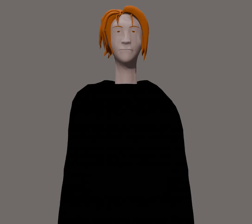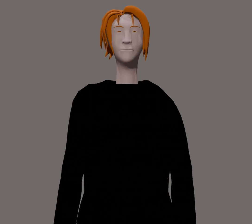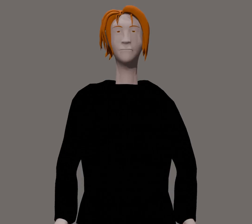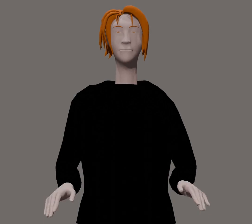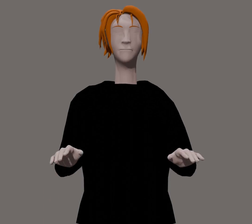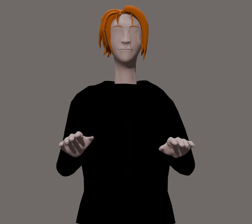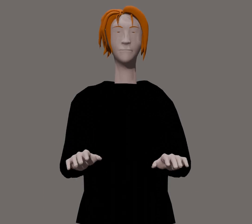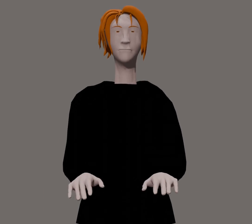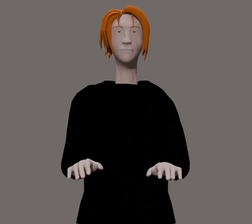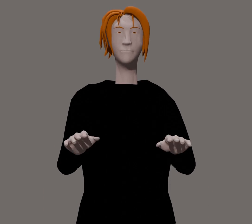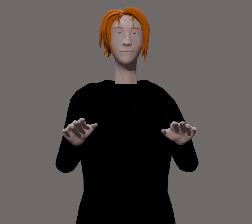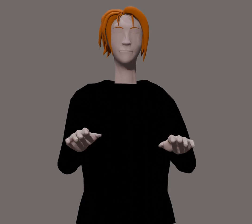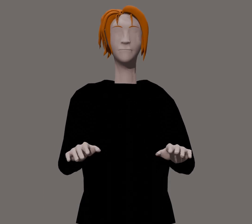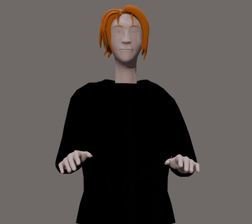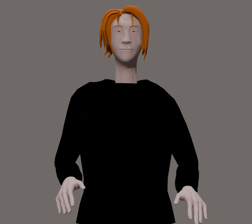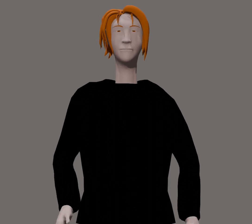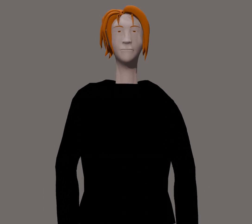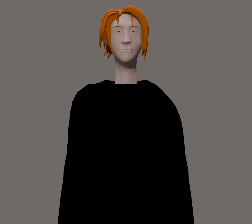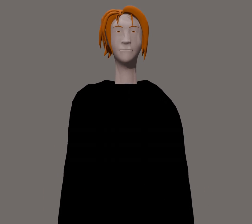Congo